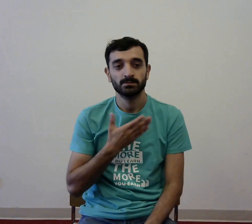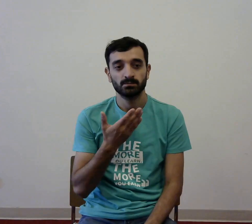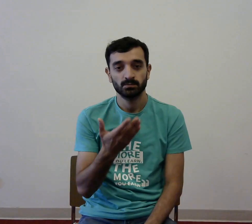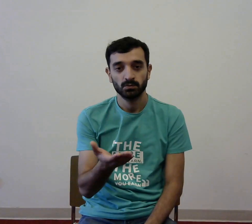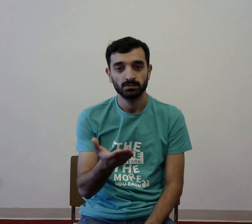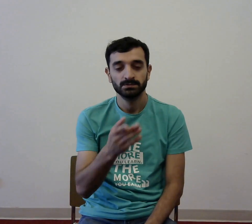bu